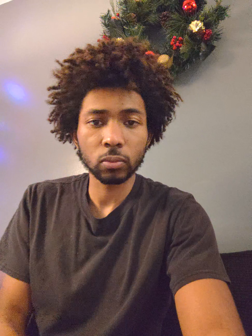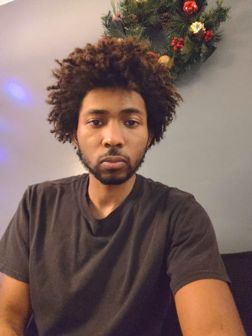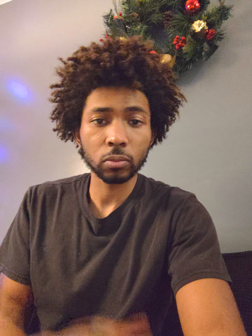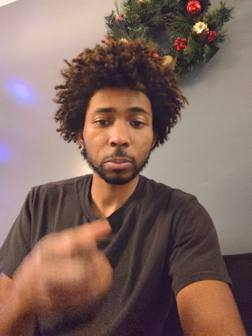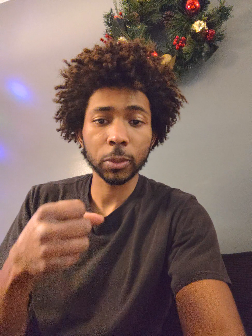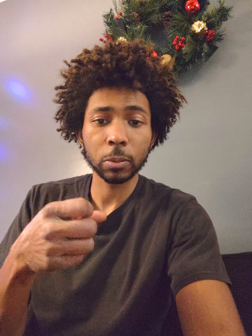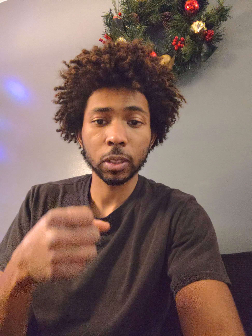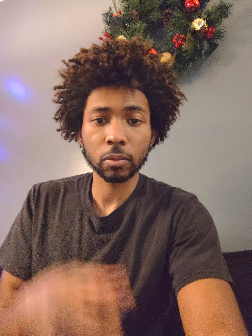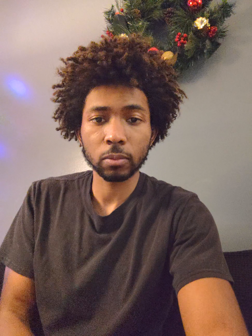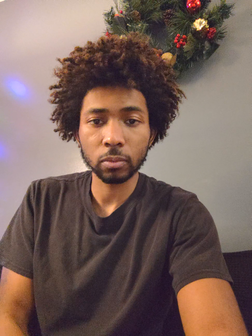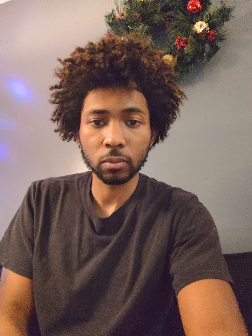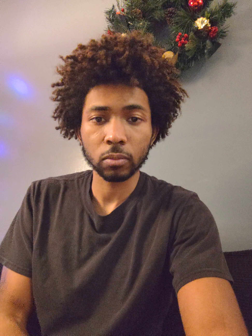milk